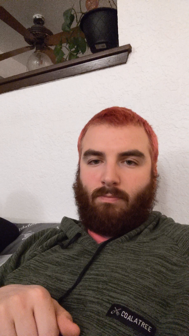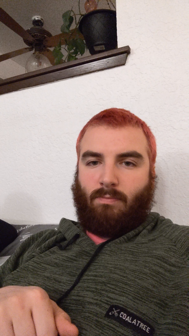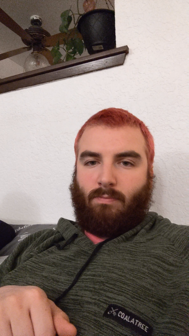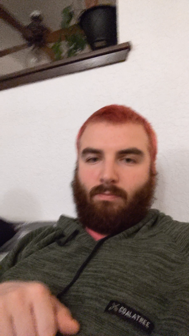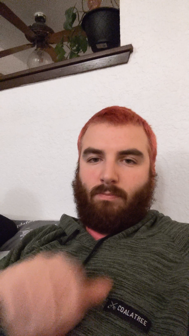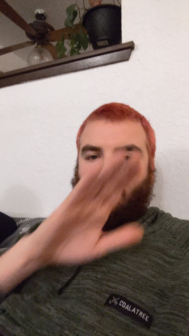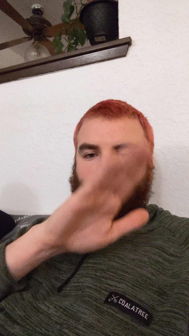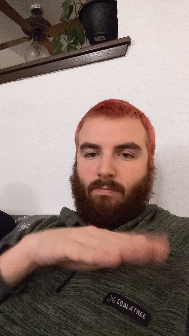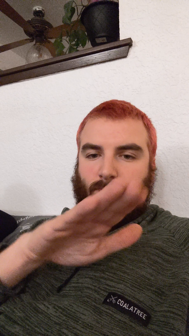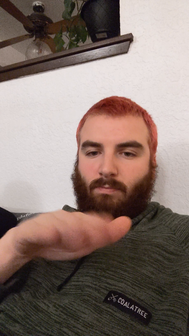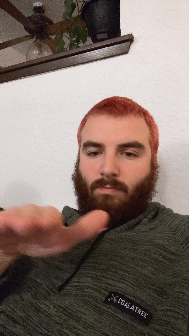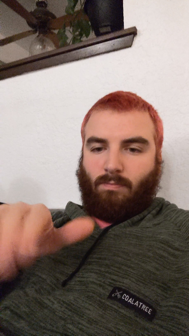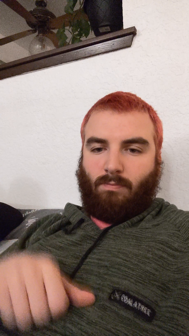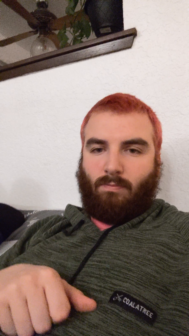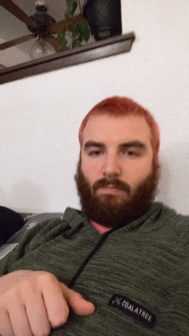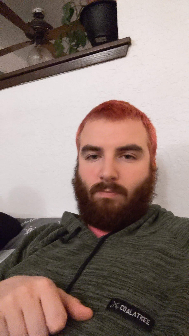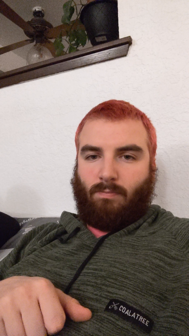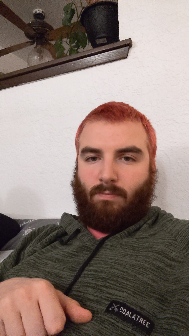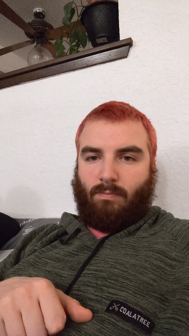children